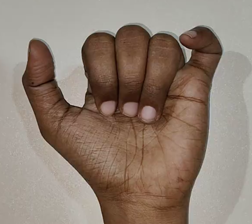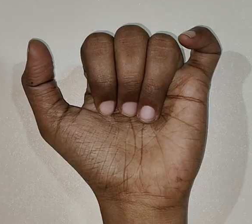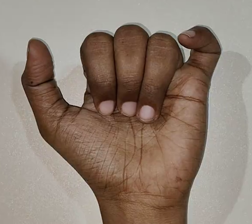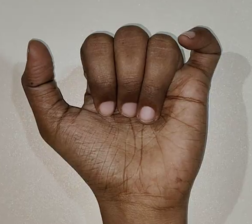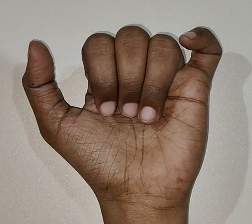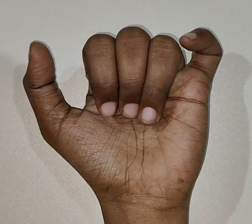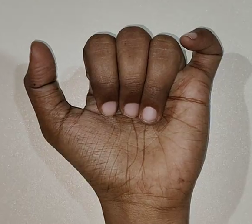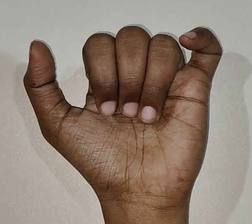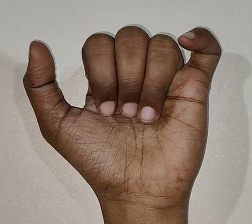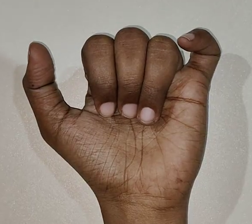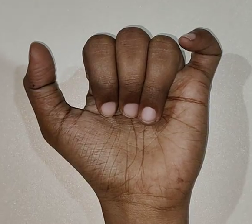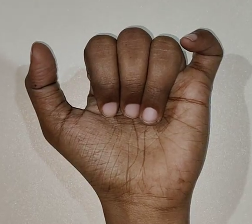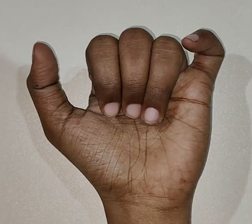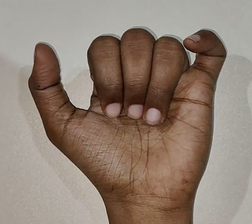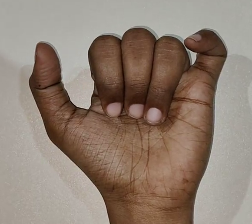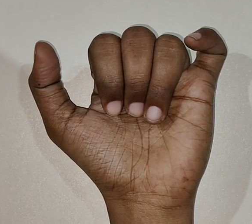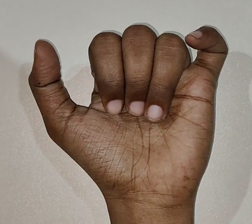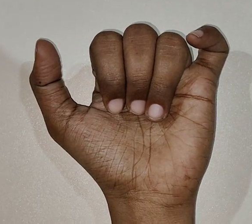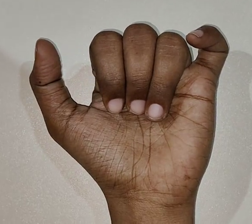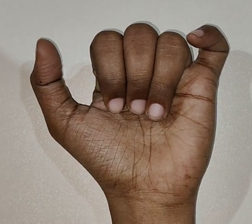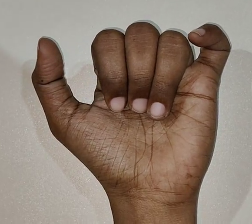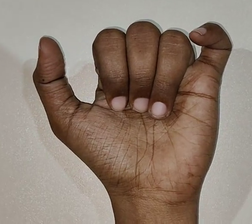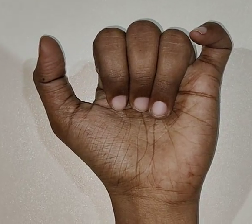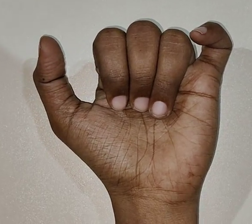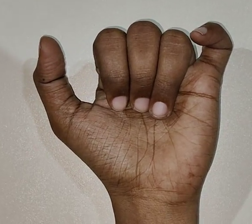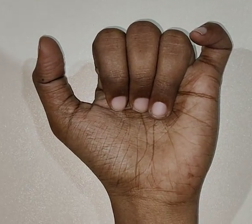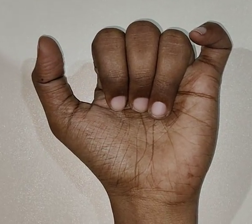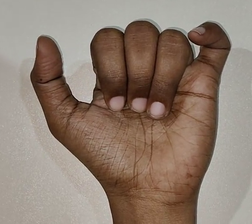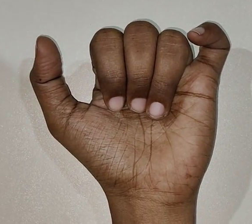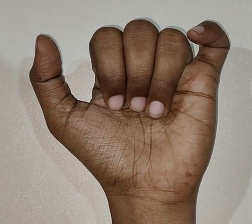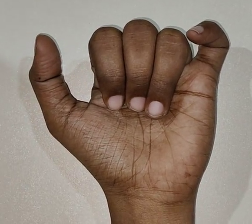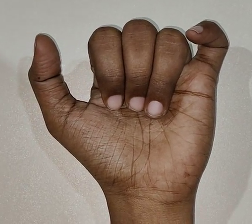ഋ